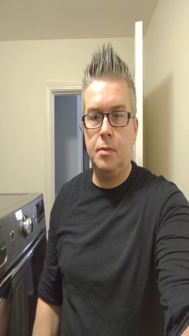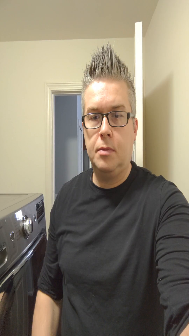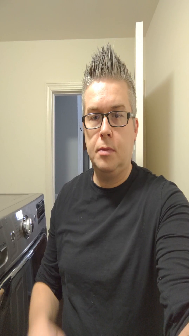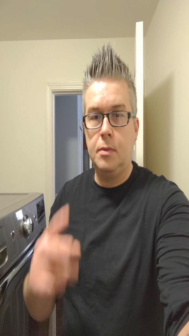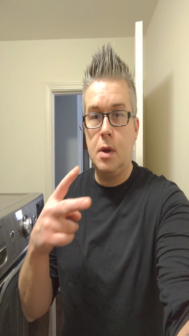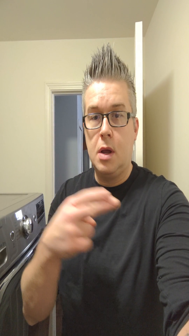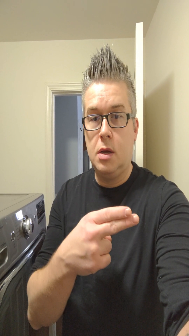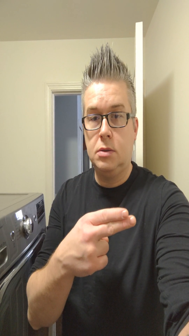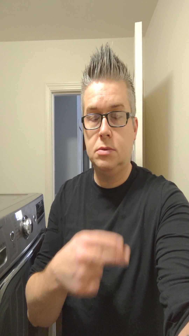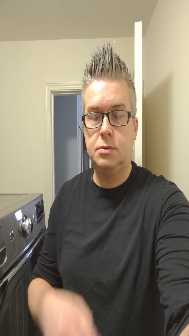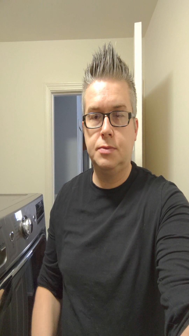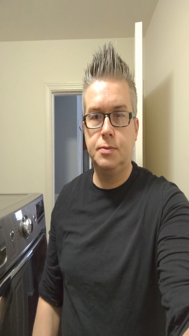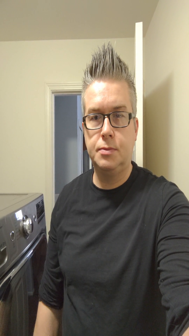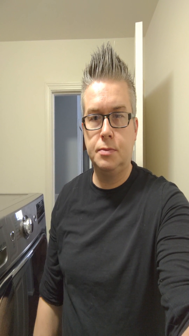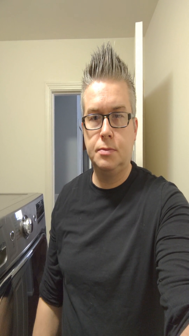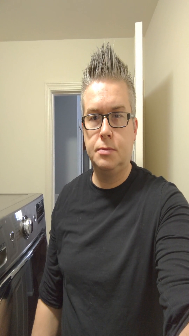cut